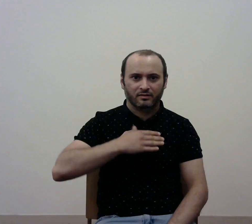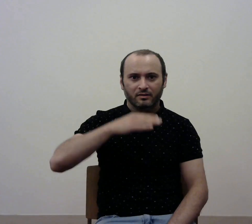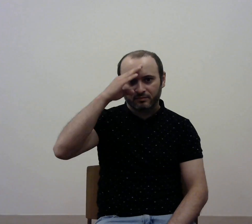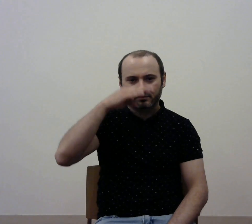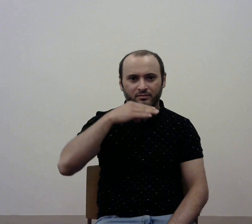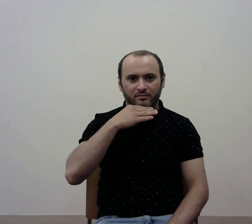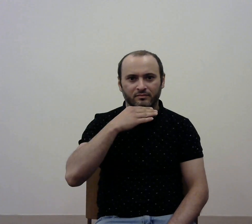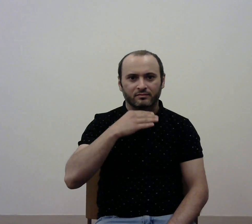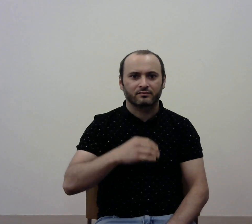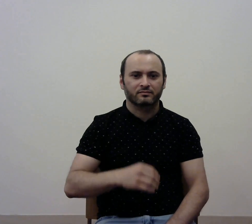ata